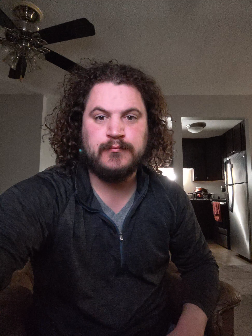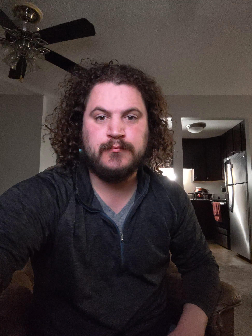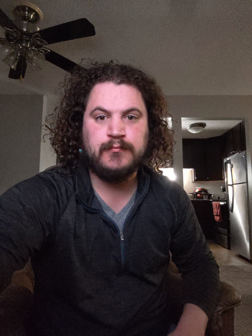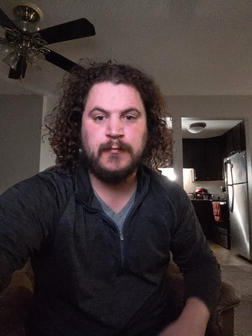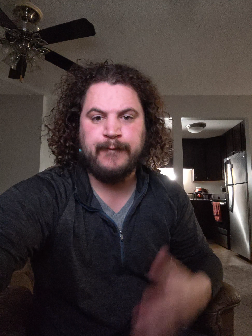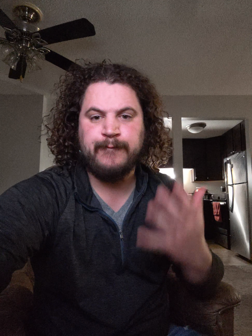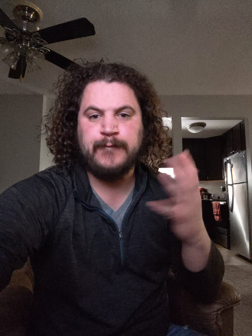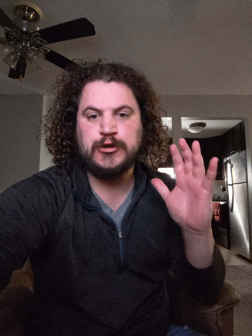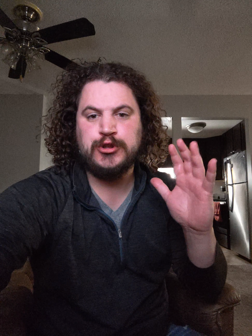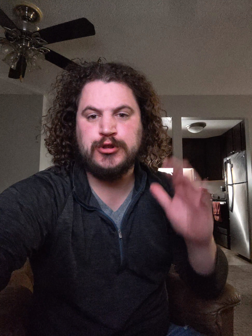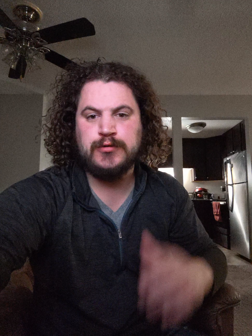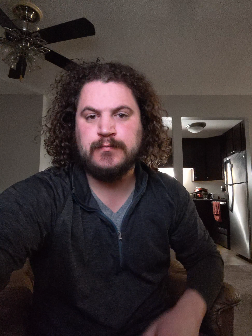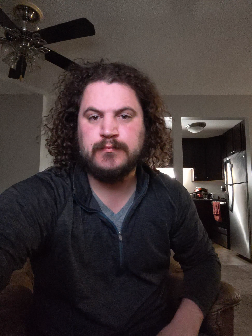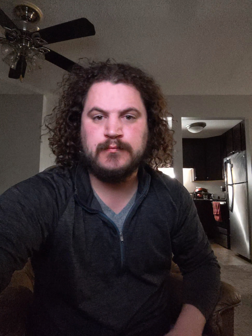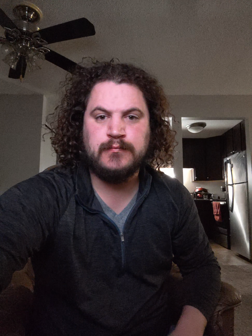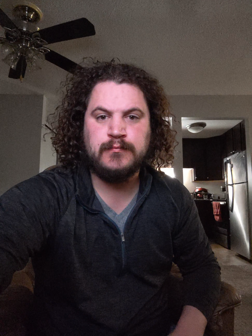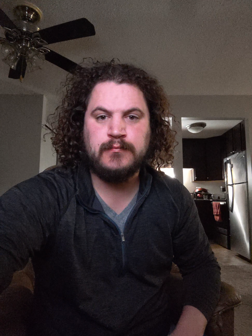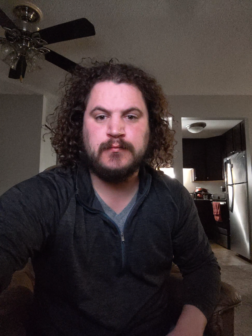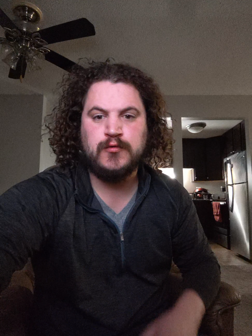finish